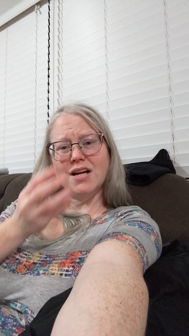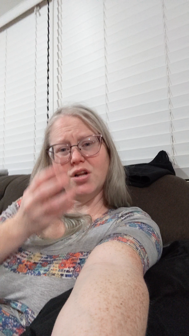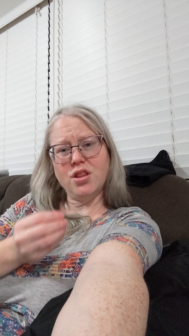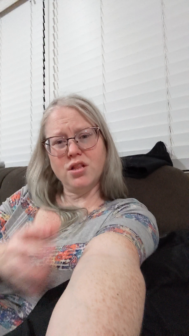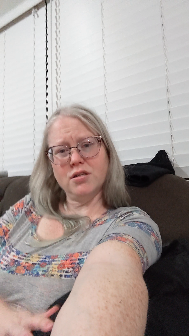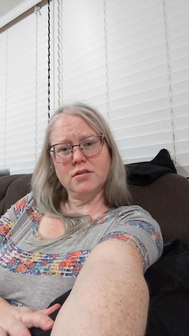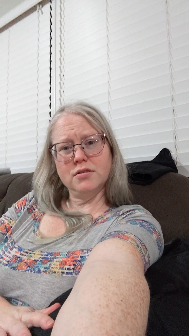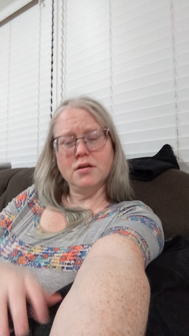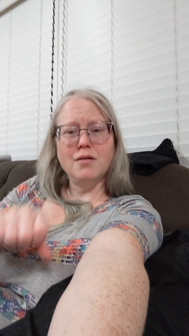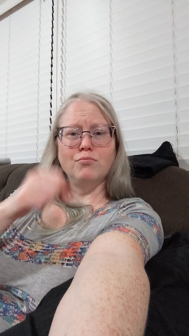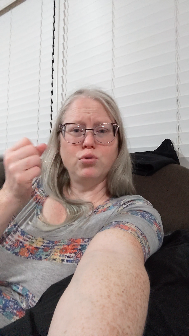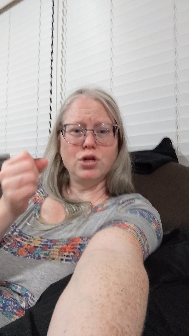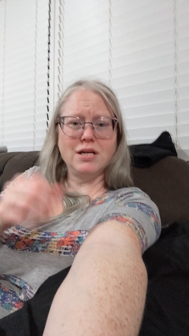break